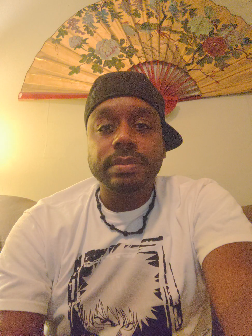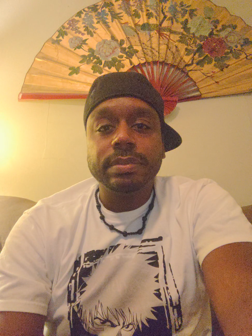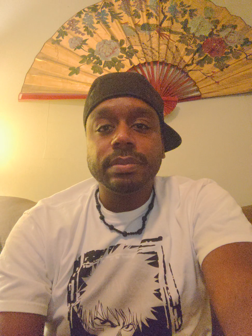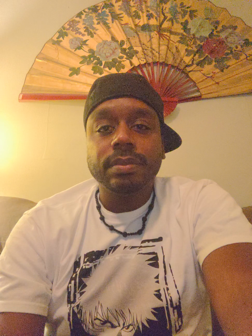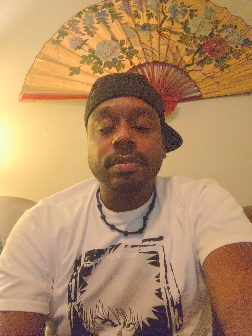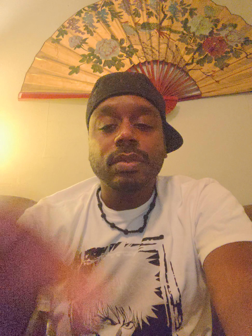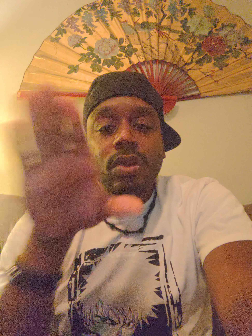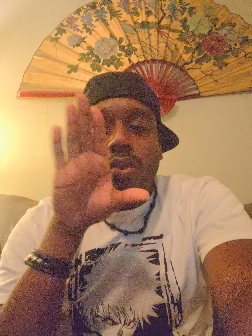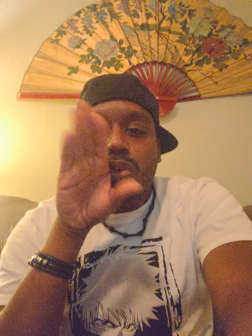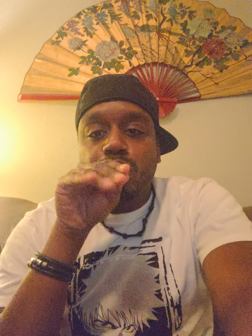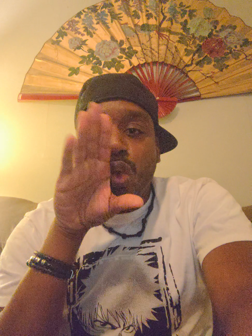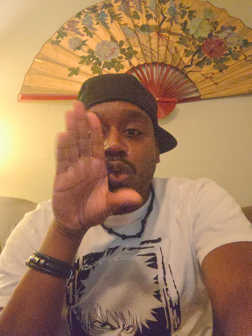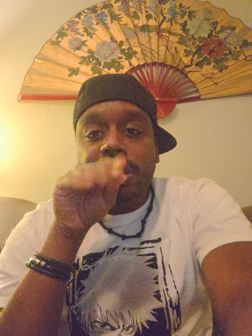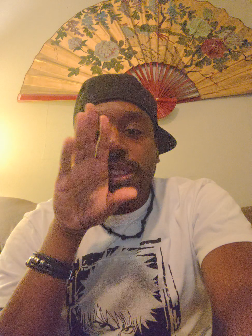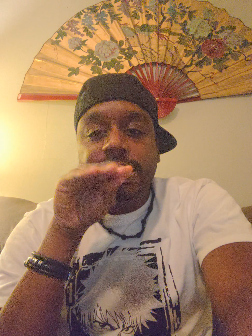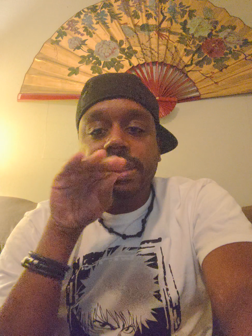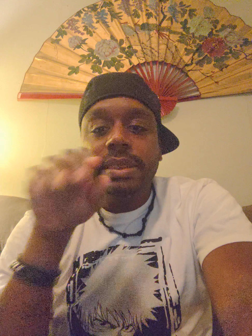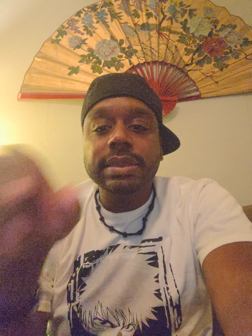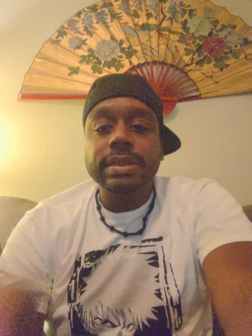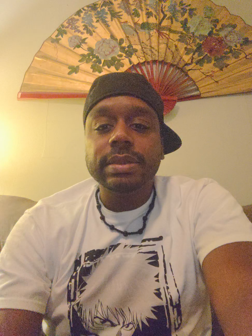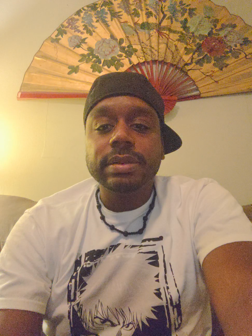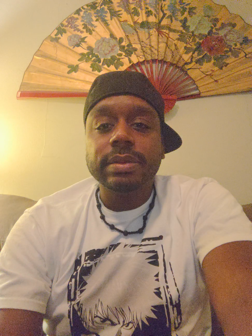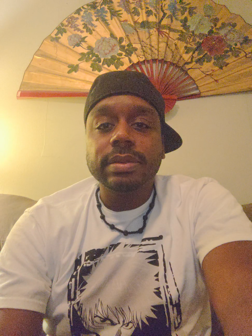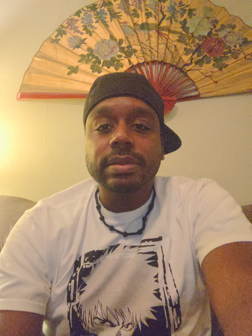goose